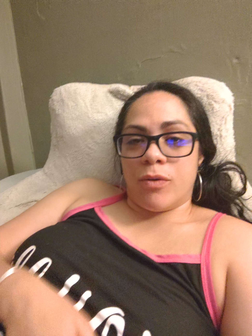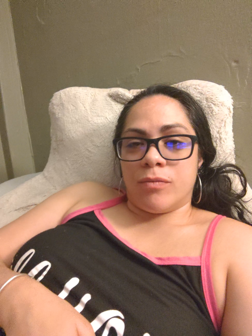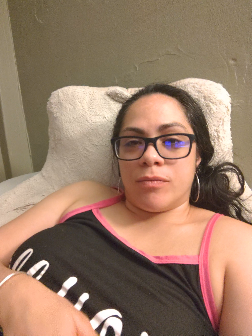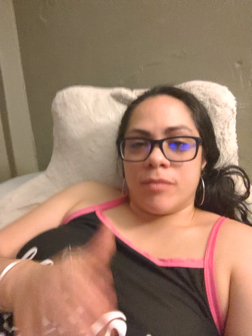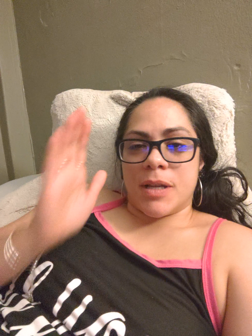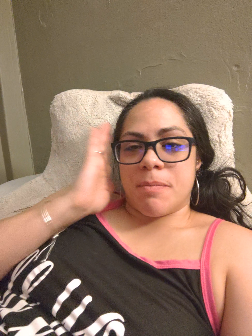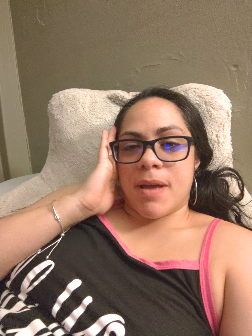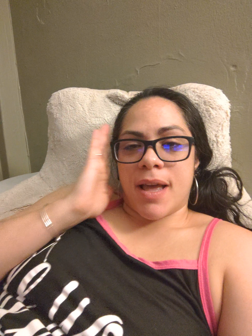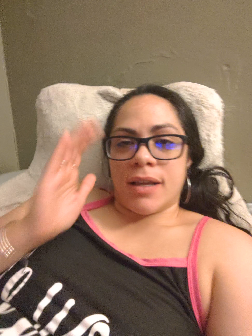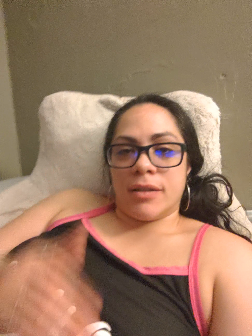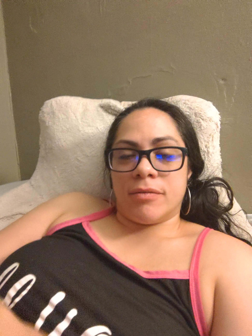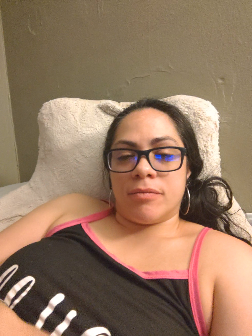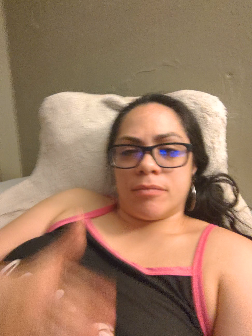bed